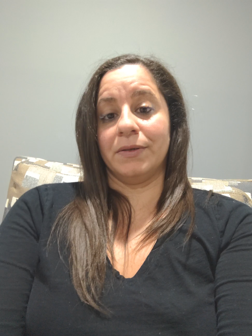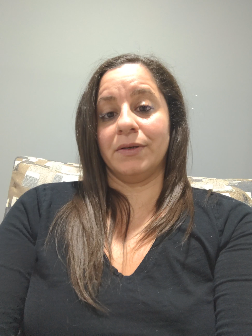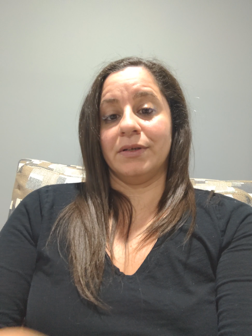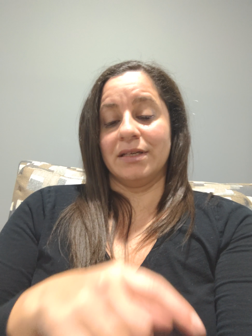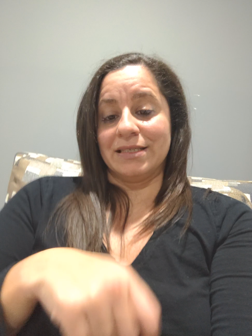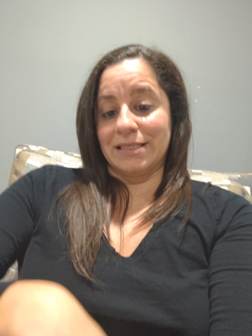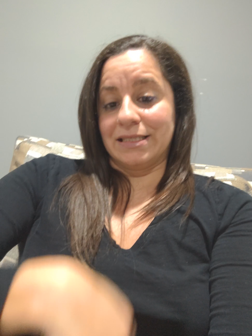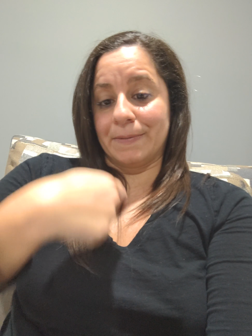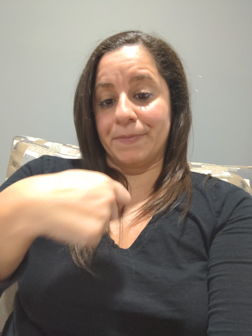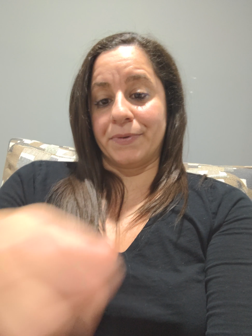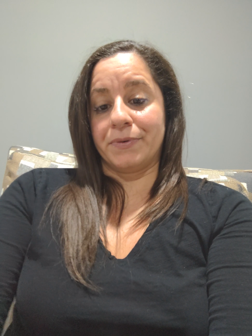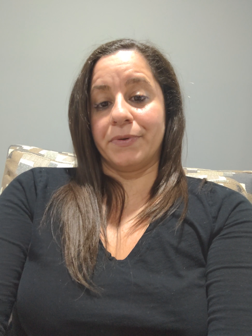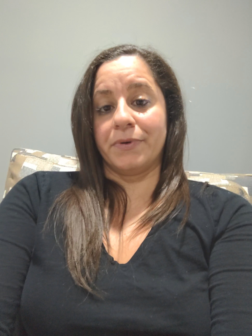zipper